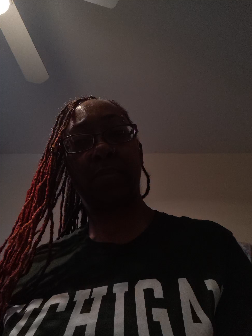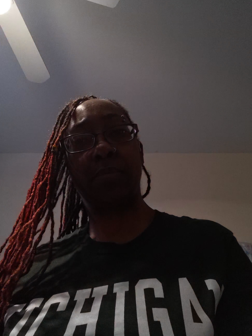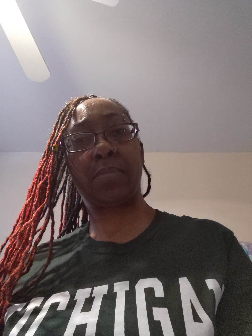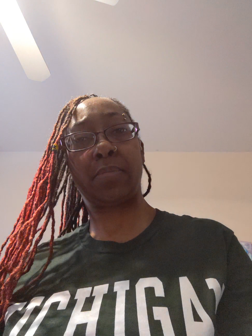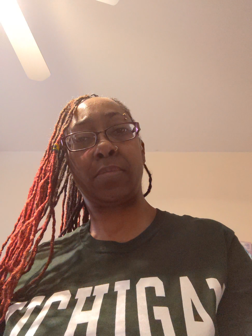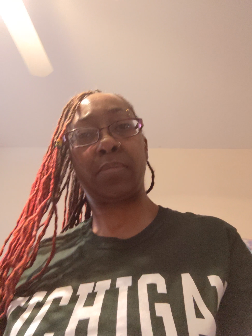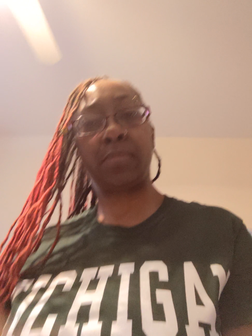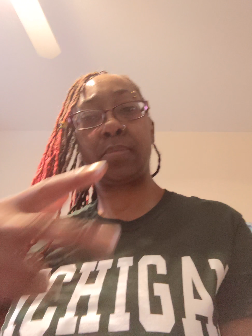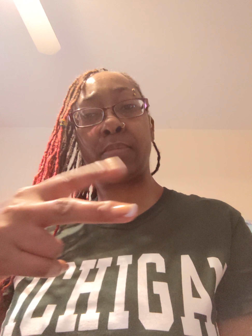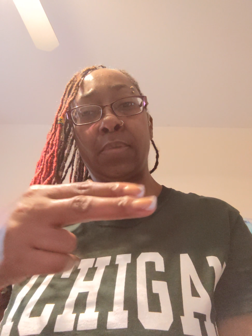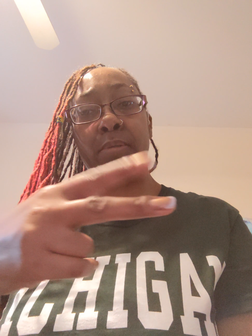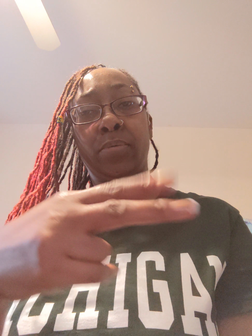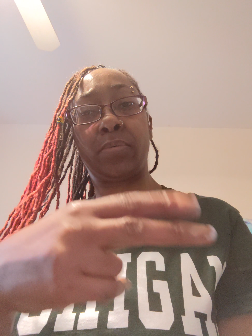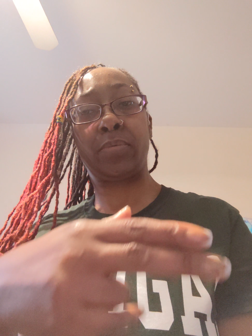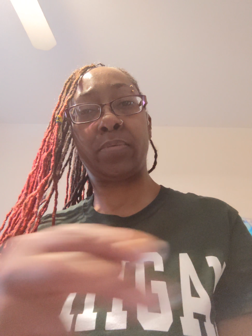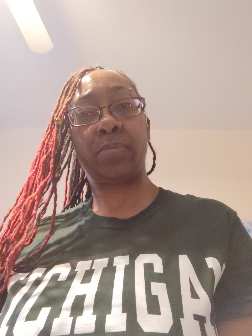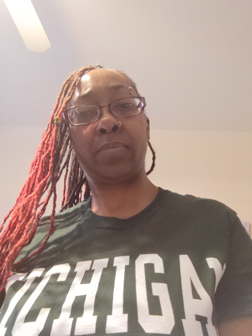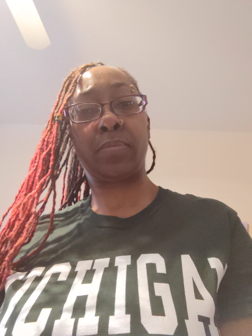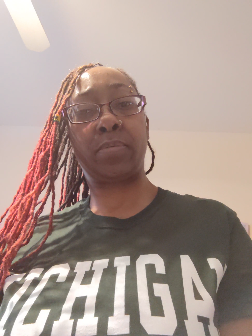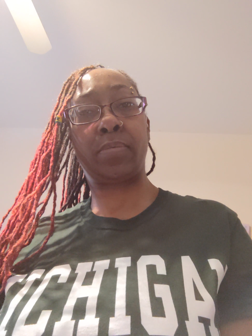scissors